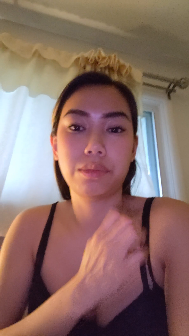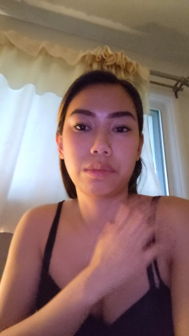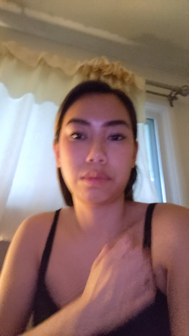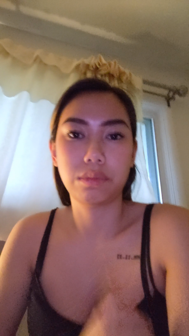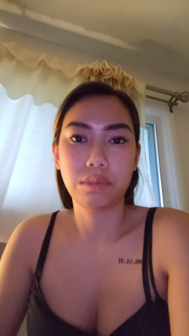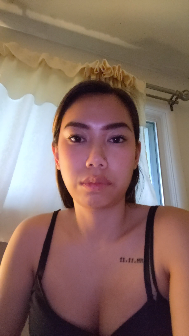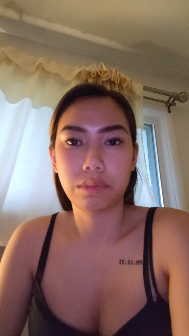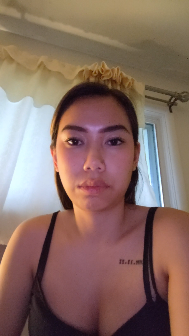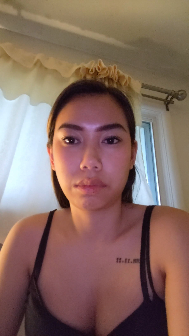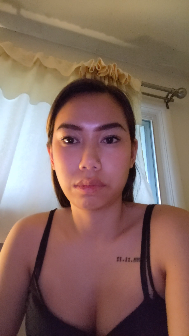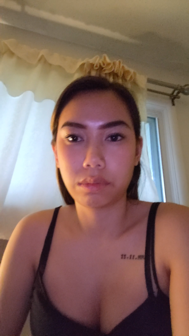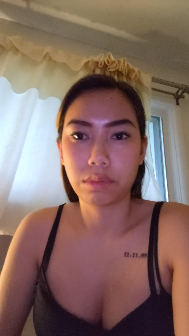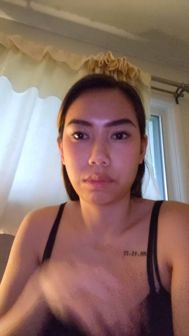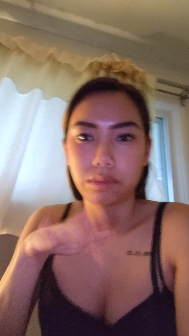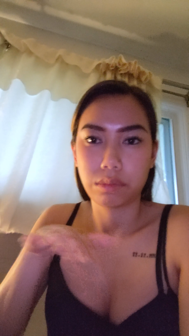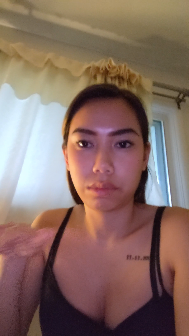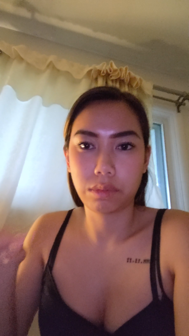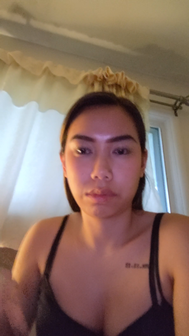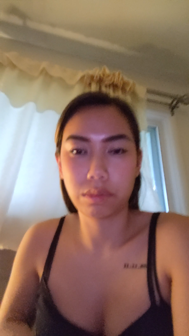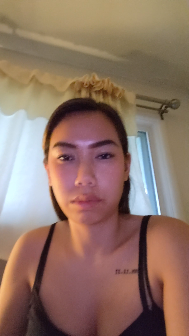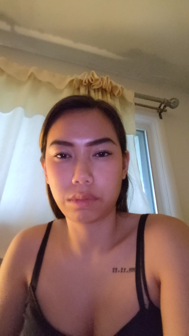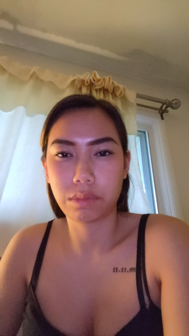children